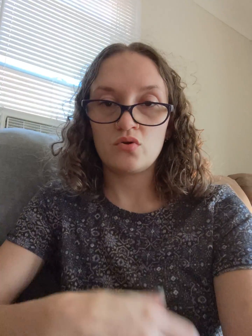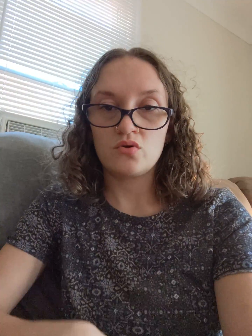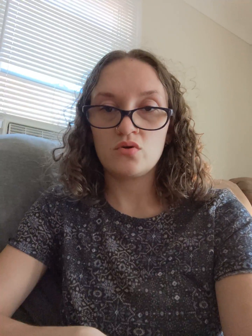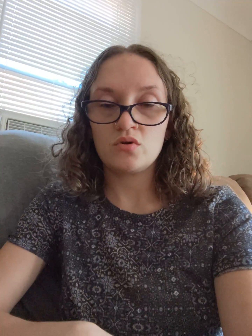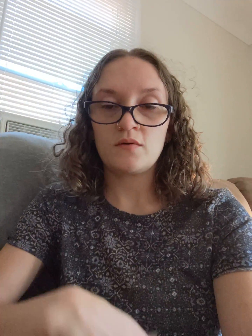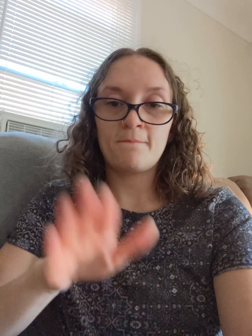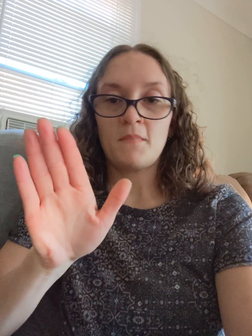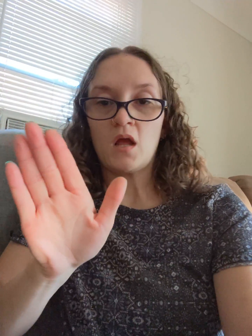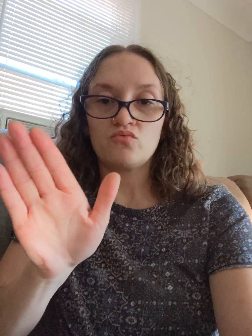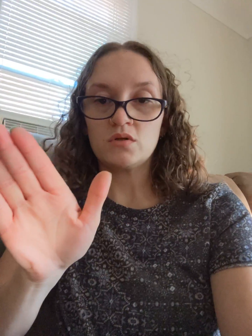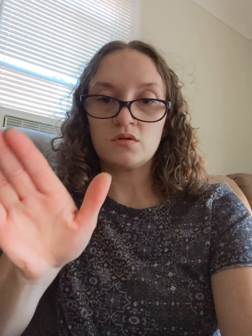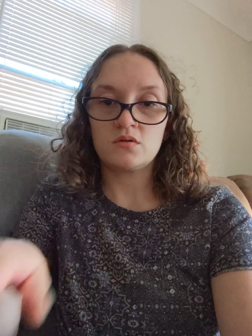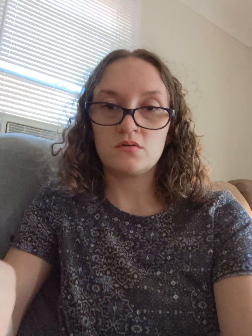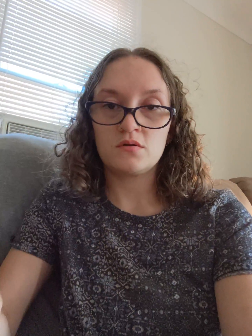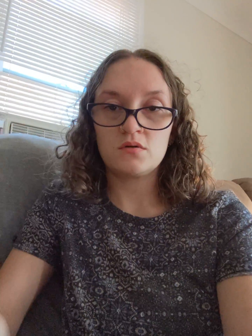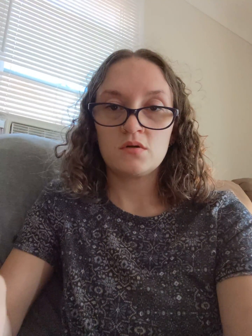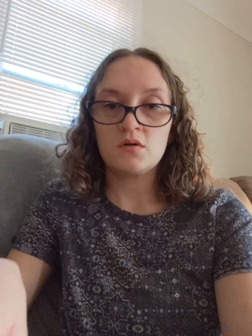penguin